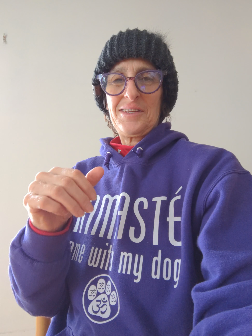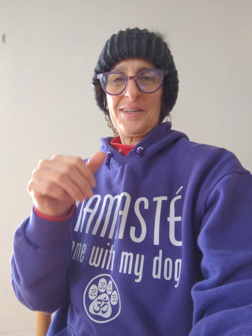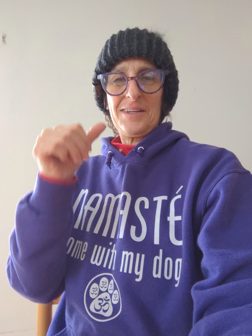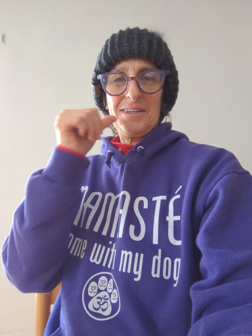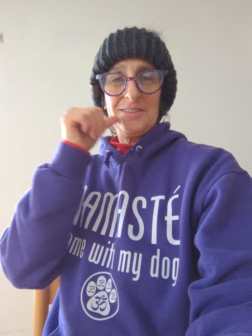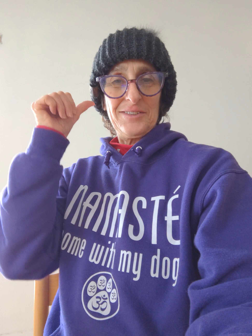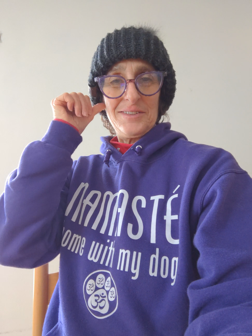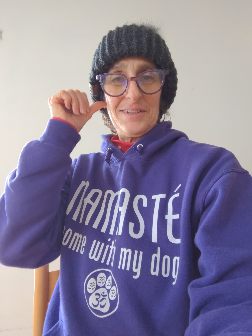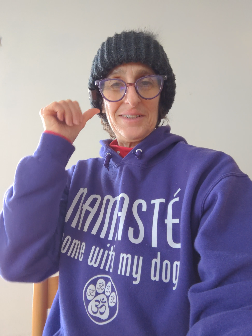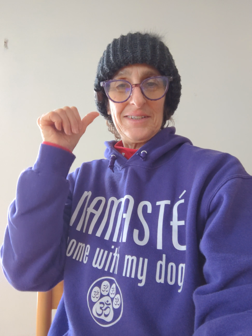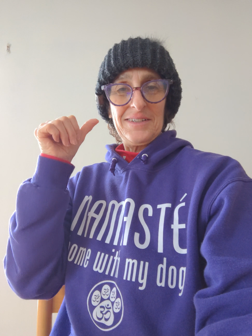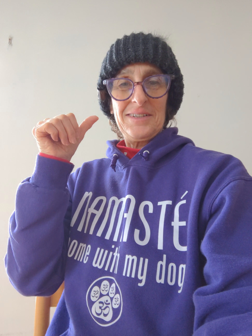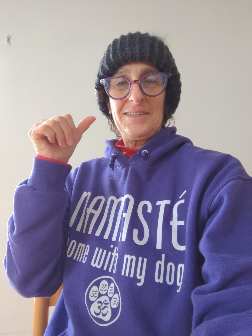yesterday